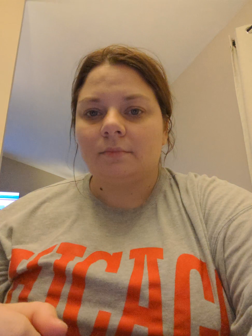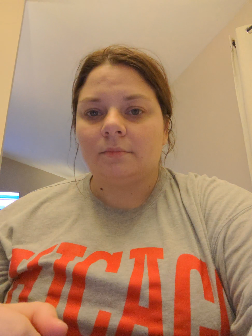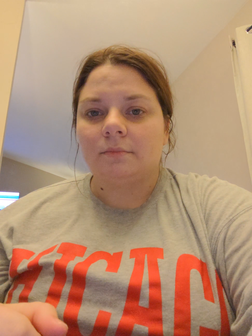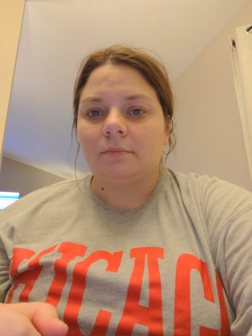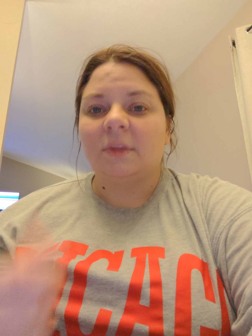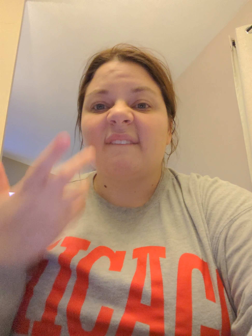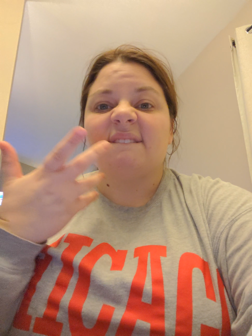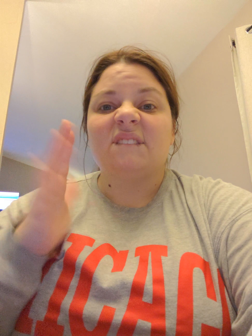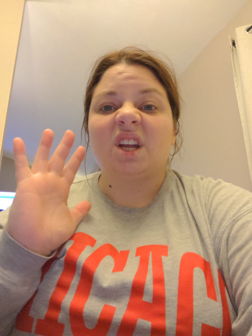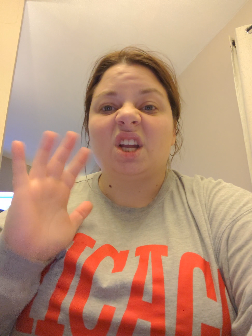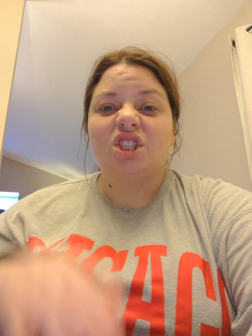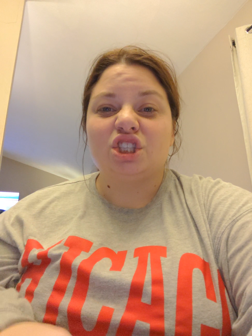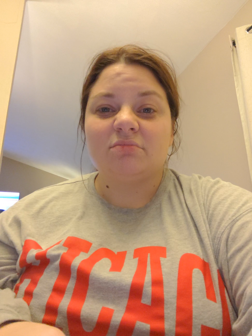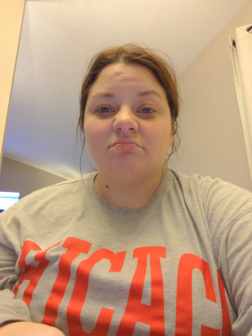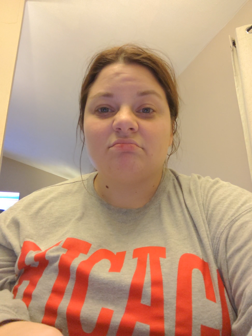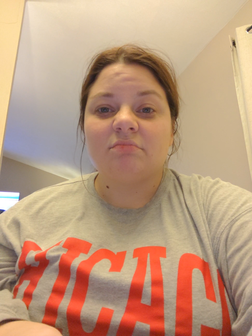finish